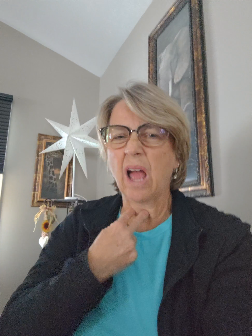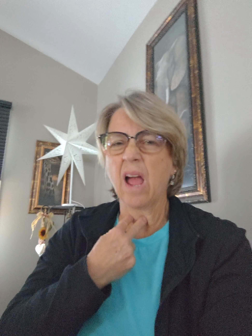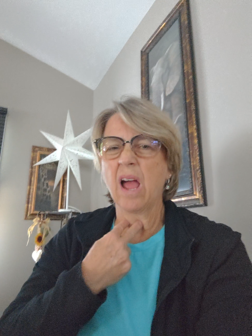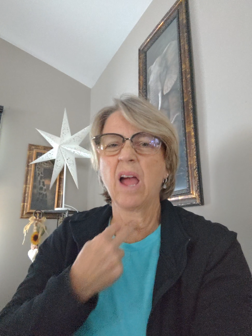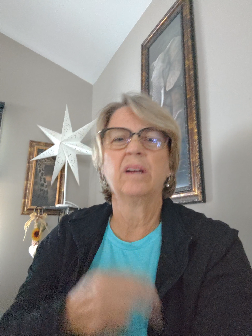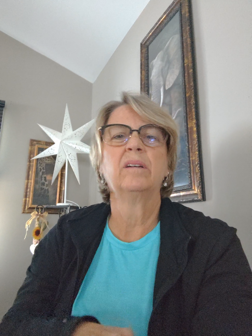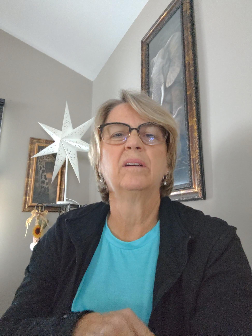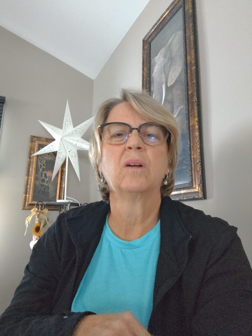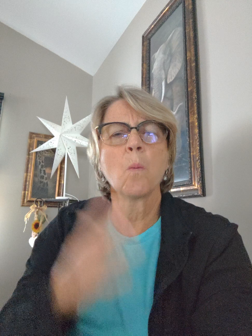stuck